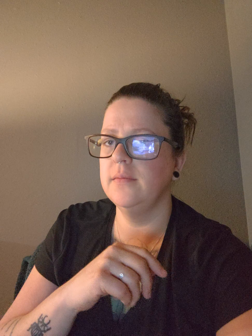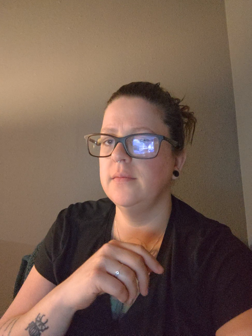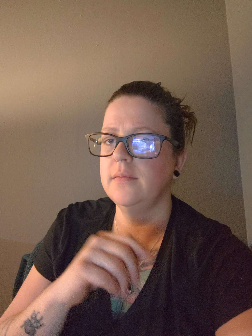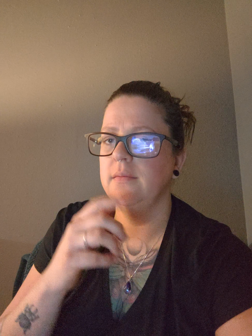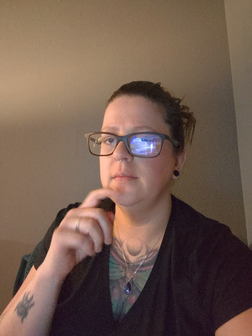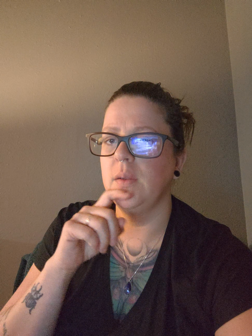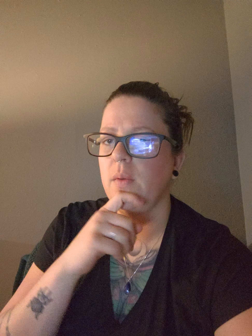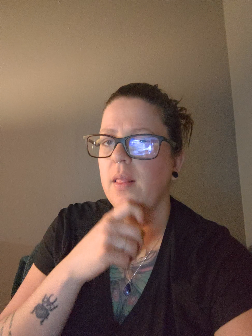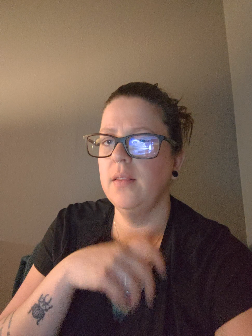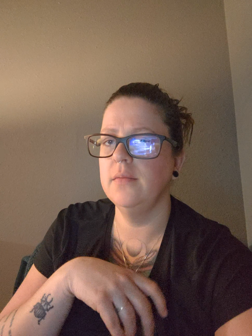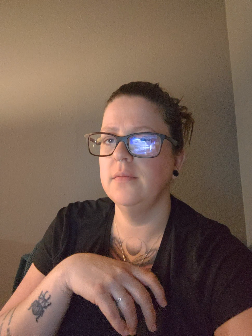cereal